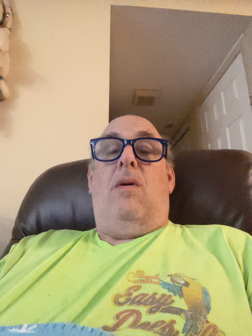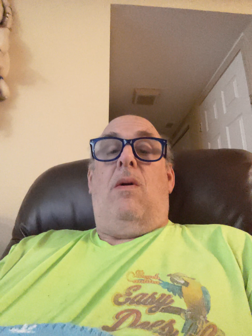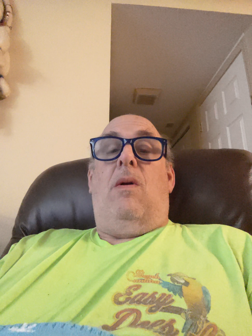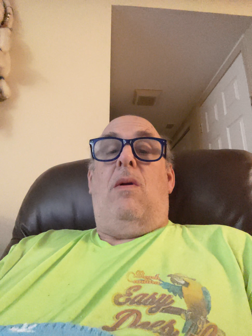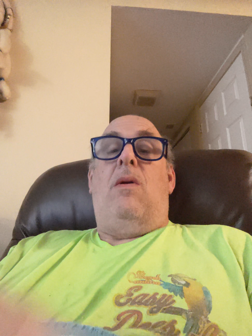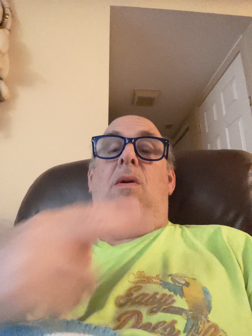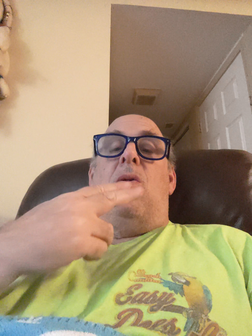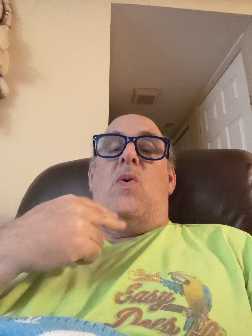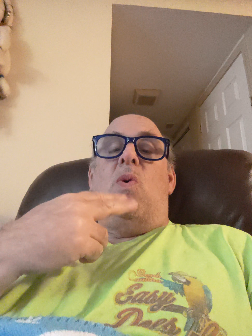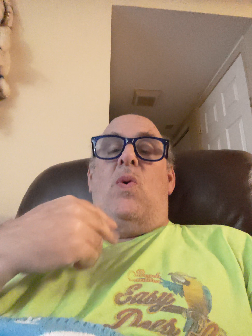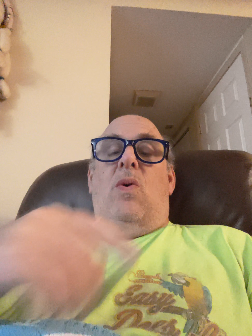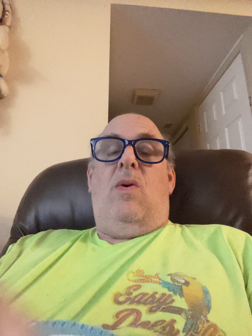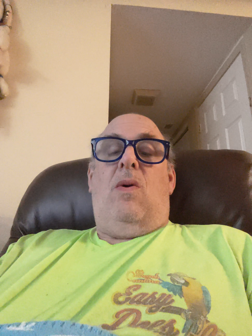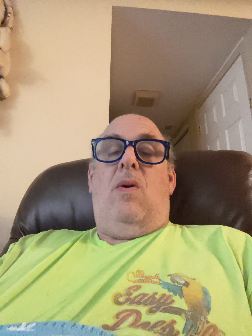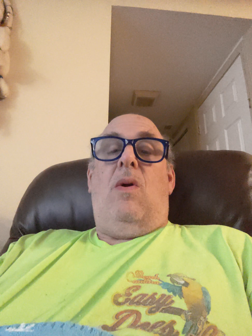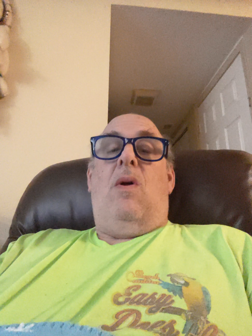cute